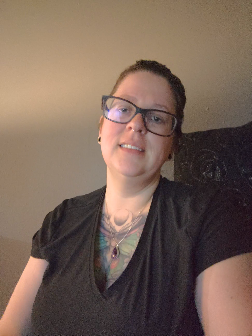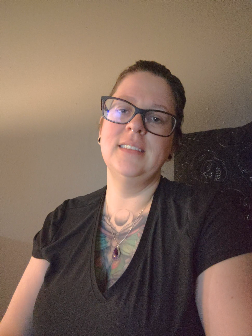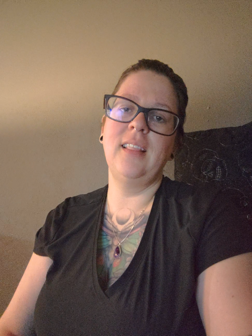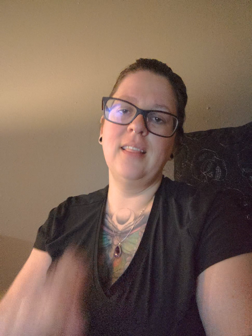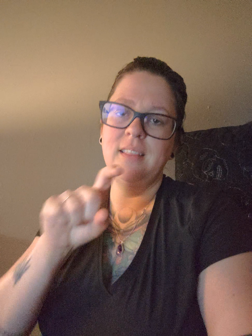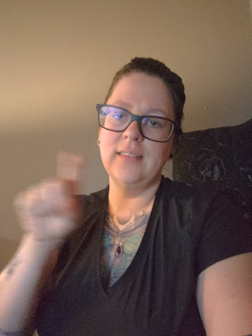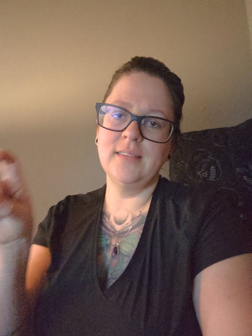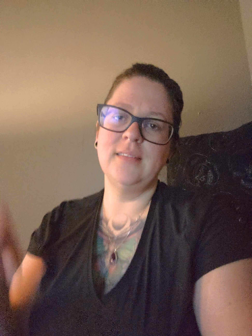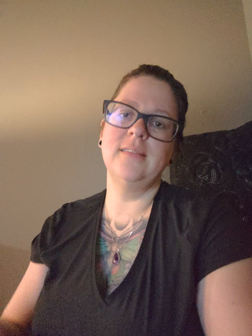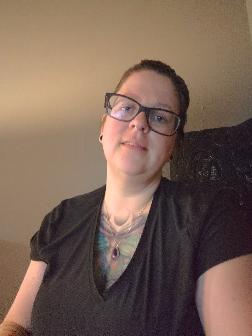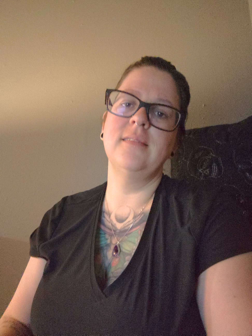closet